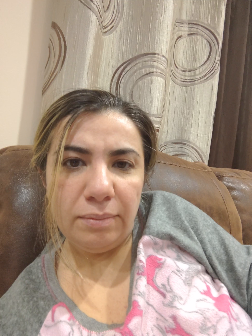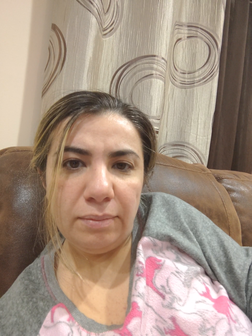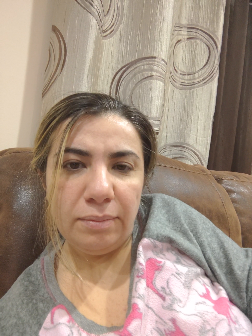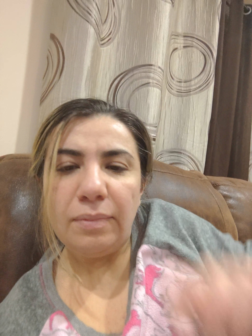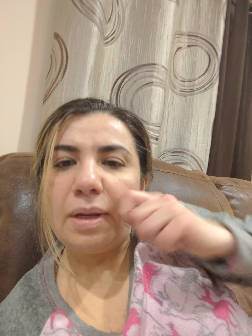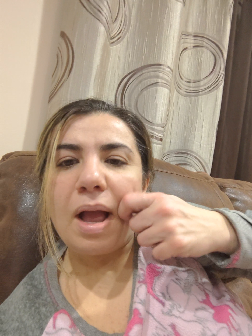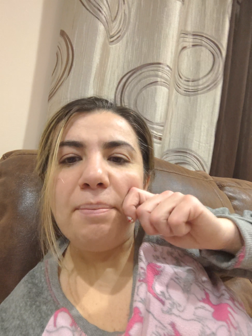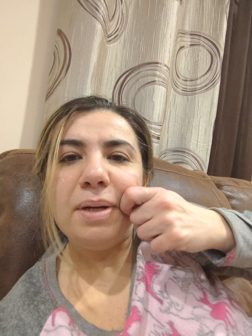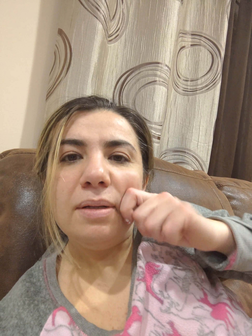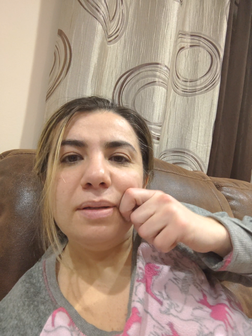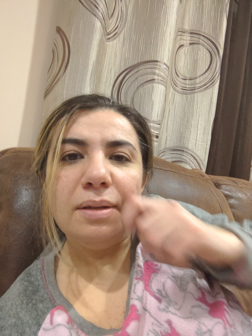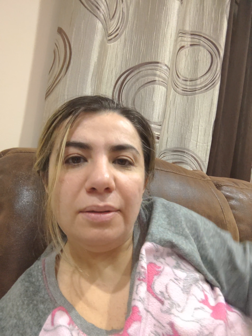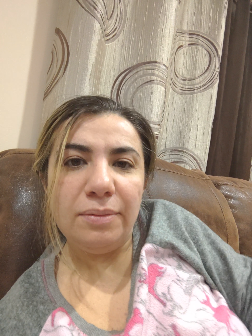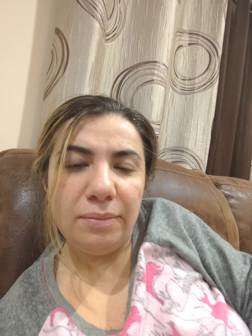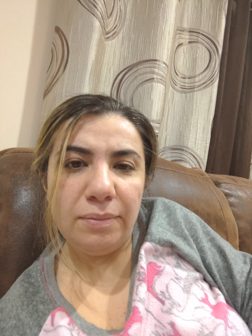apple